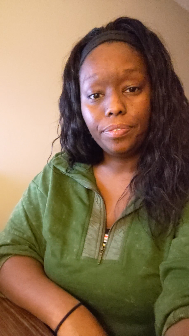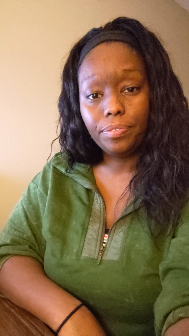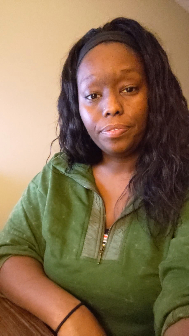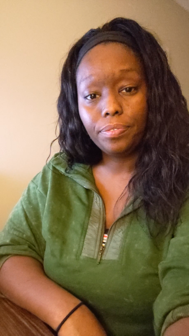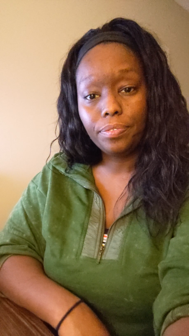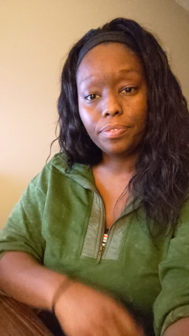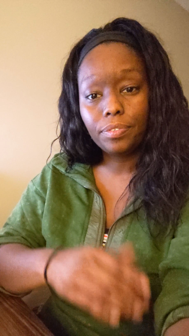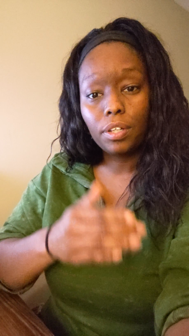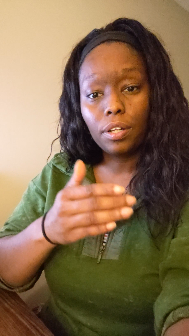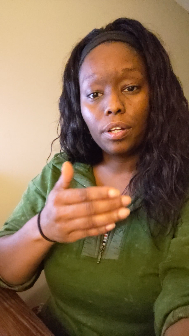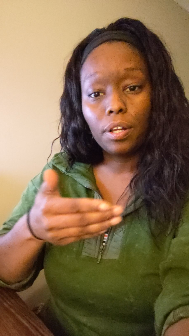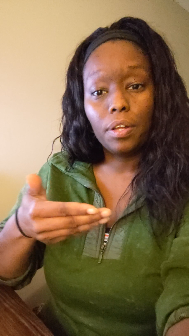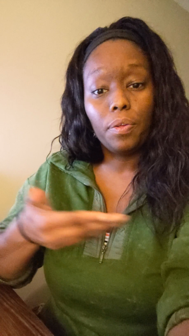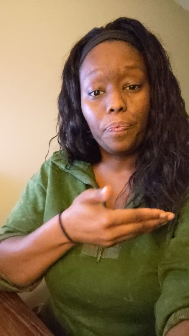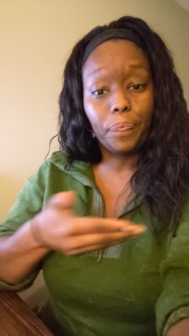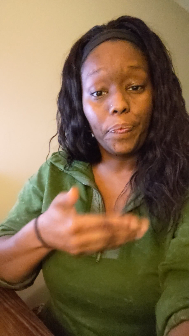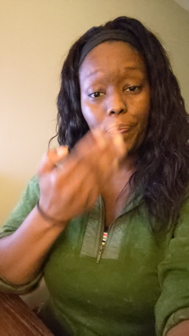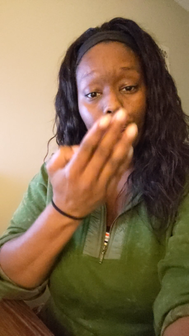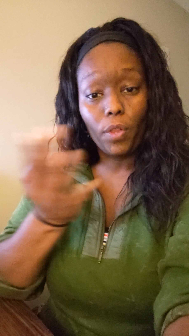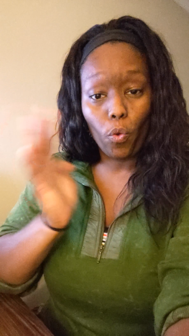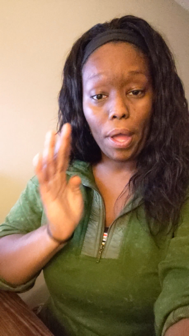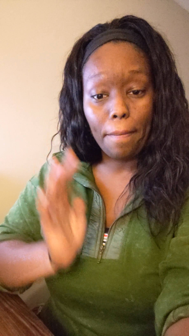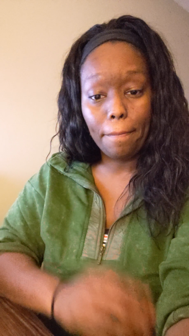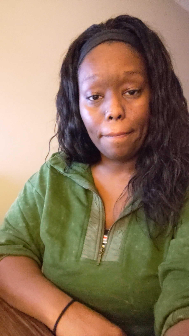crib